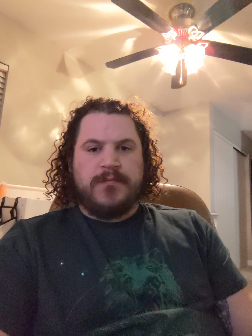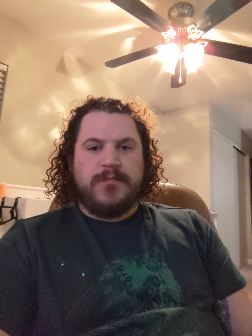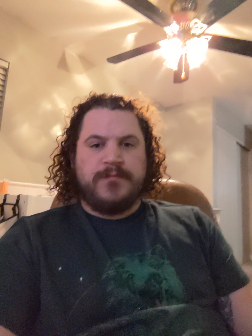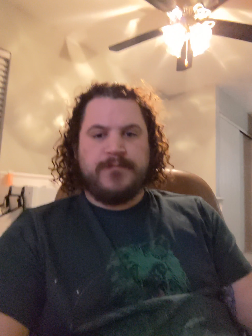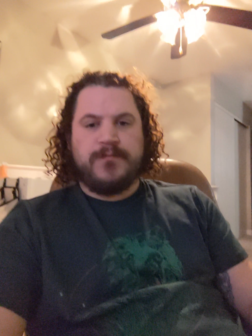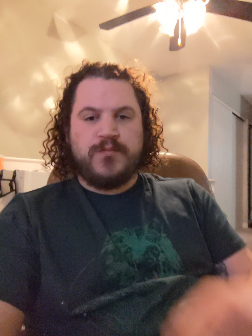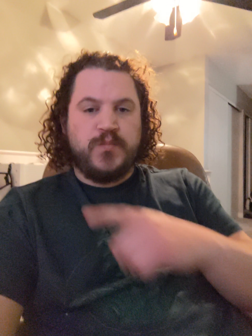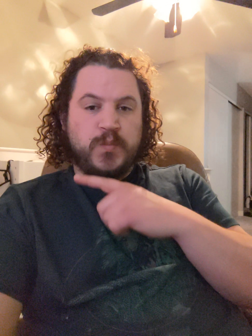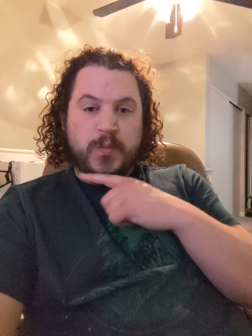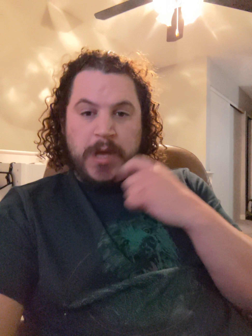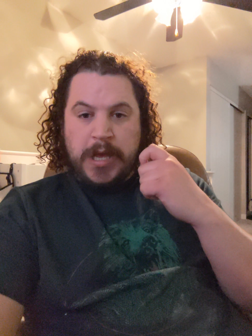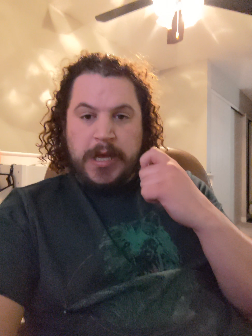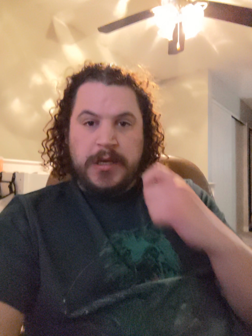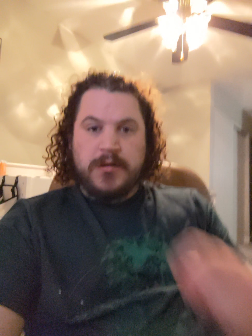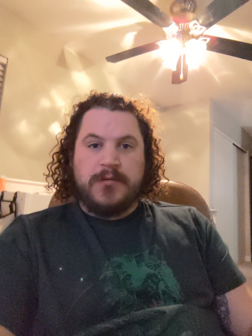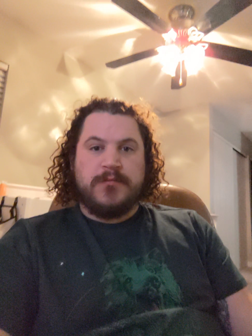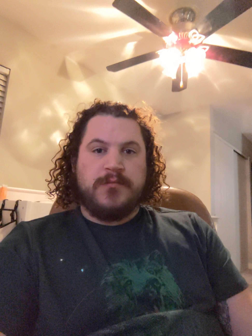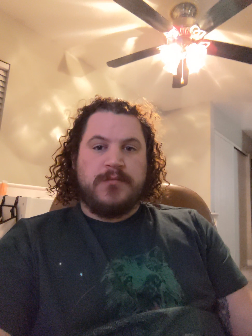dry